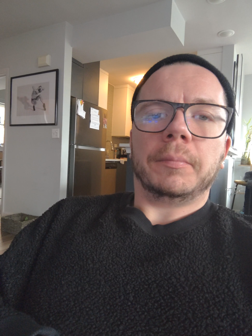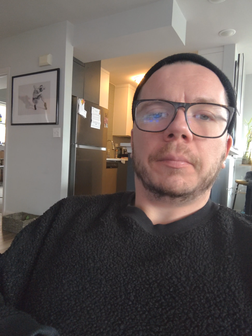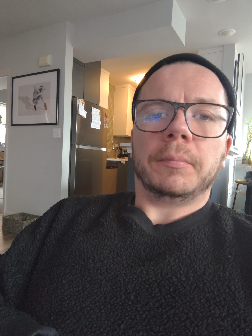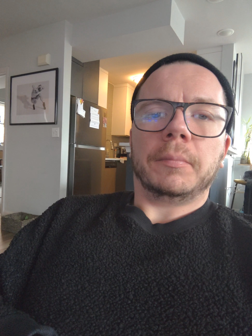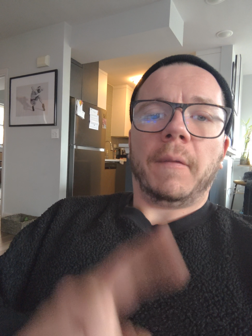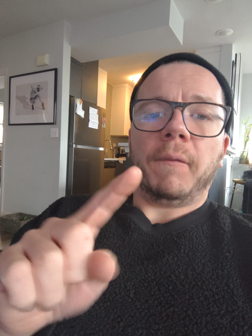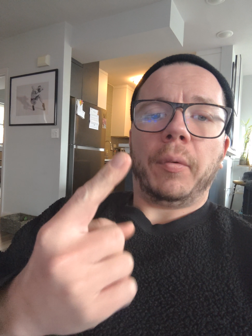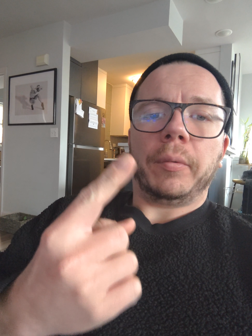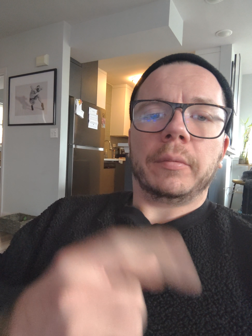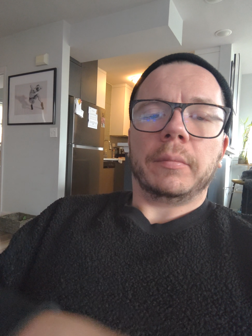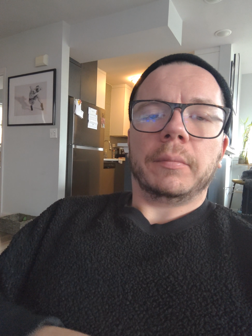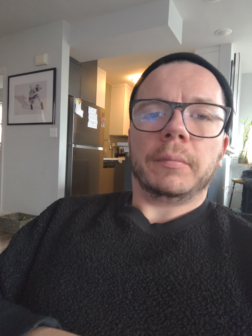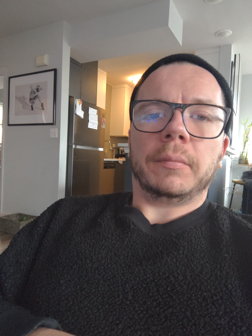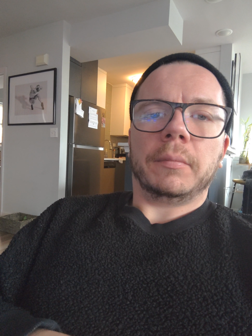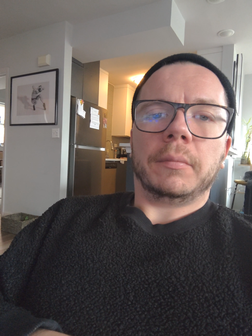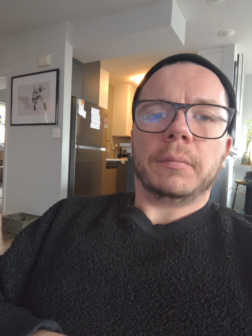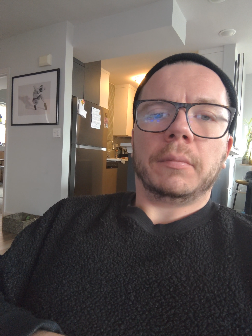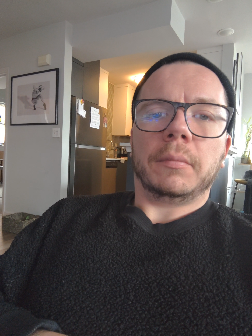first